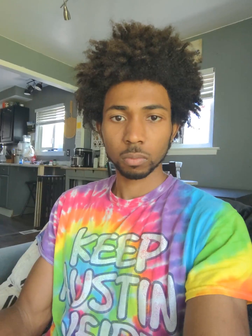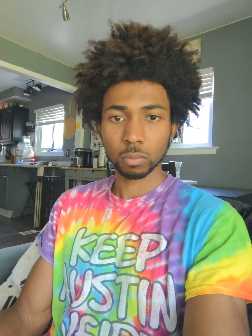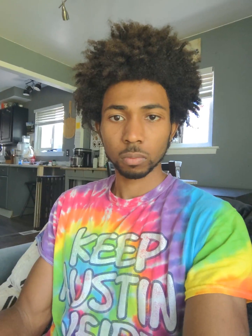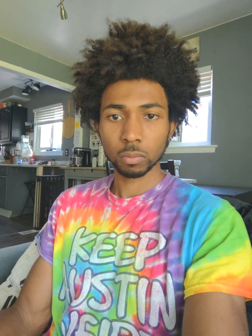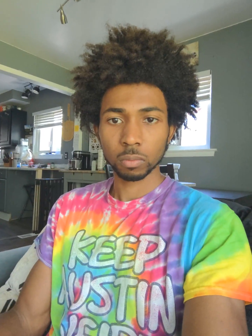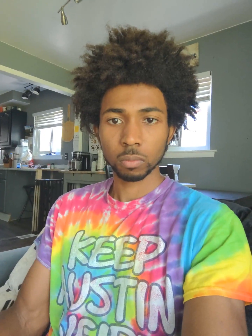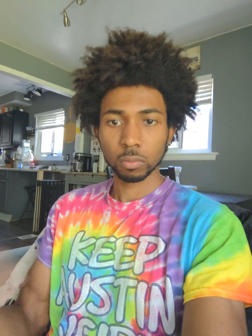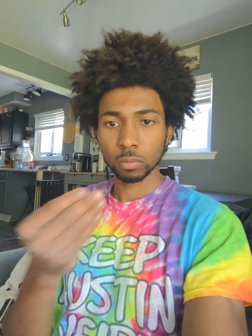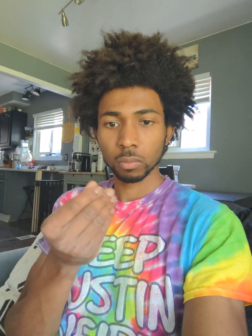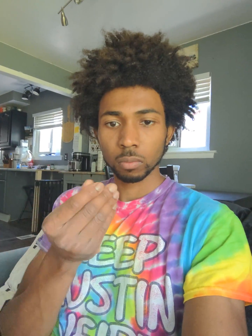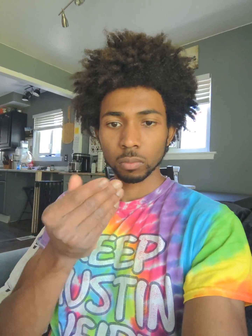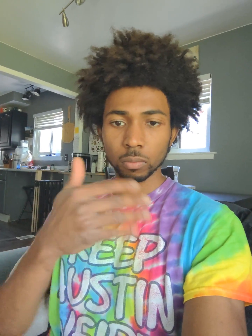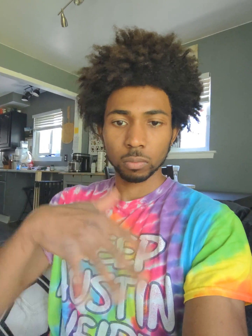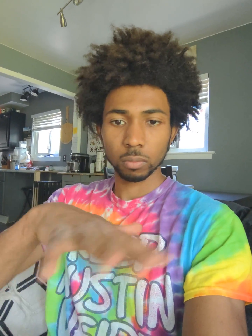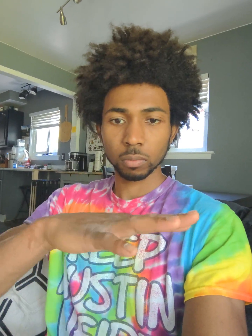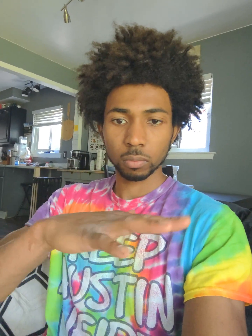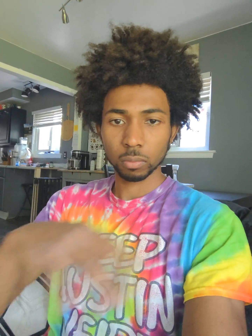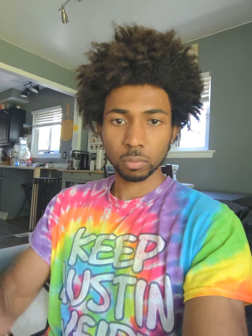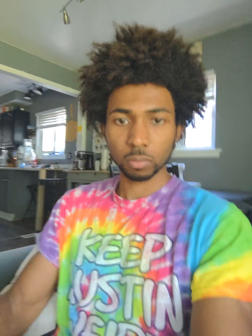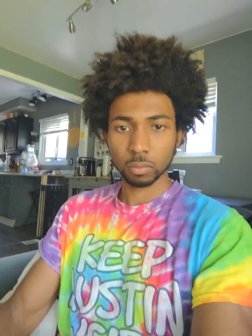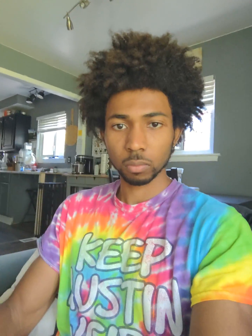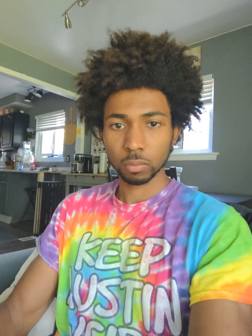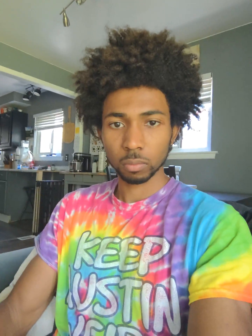garden